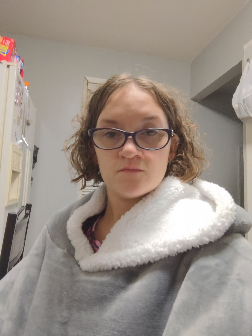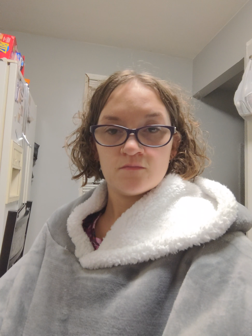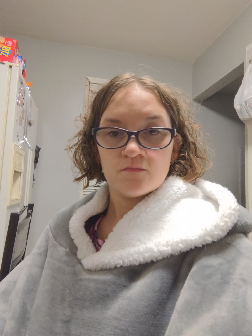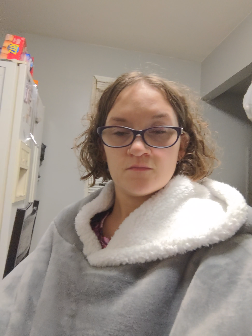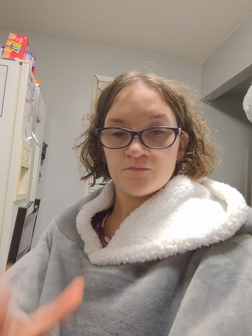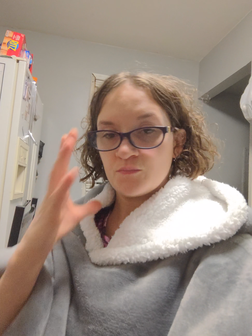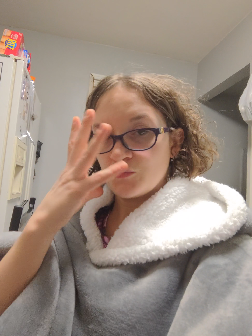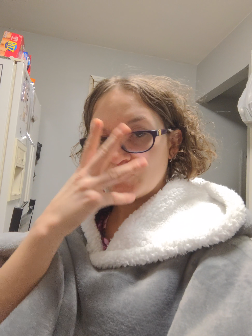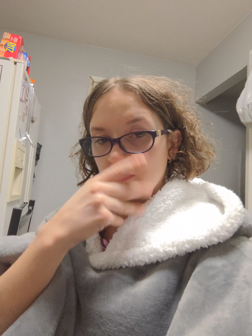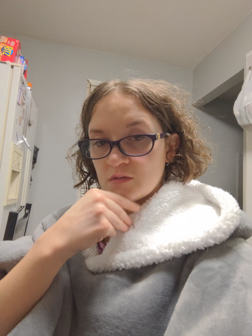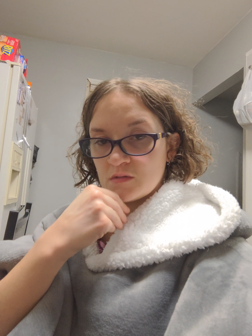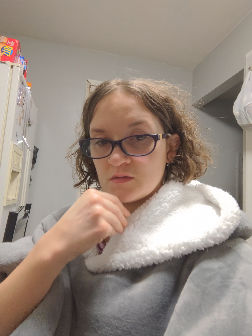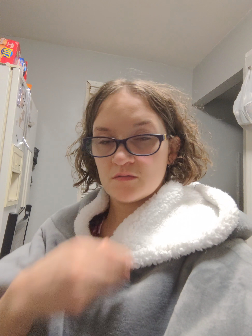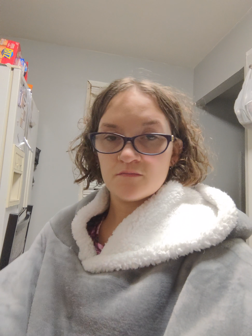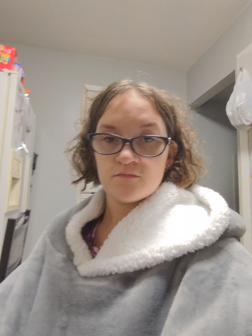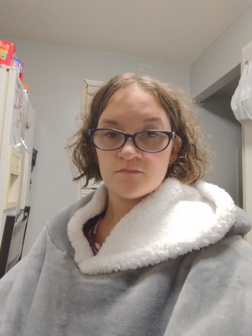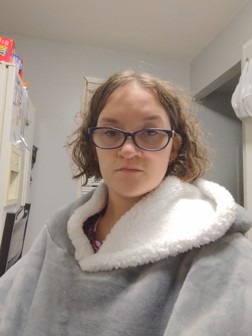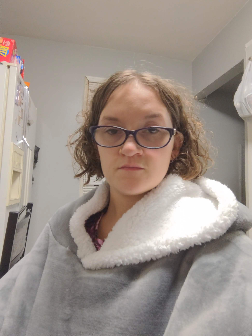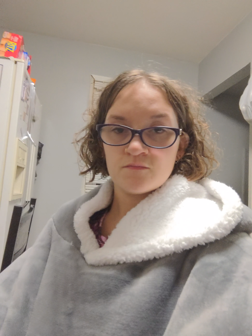pretty